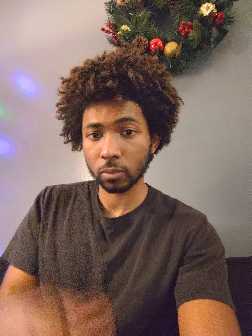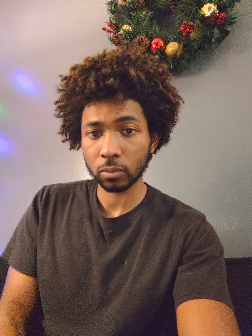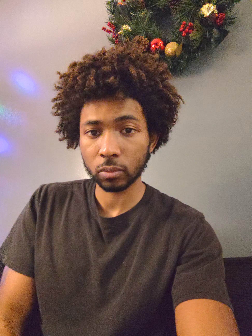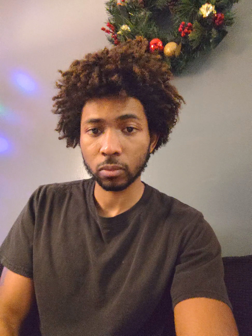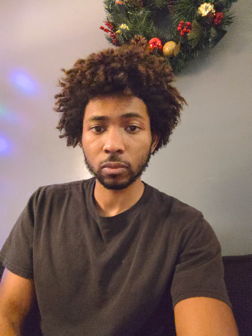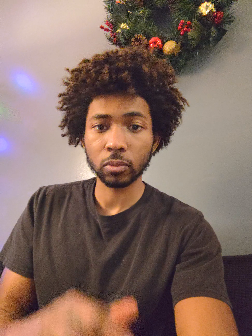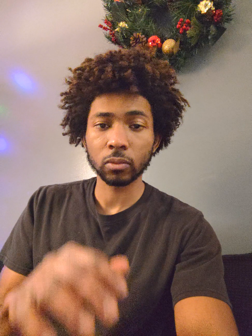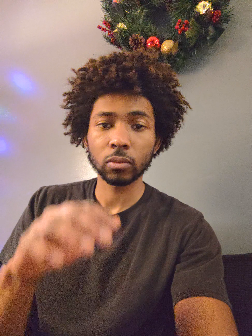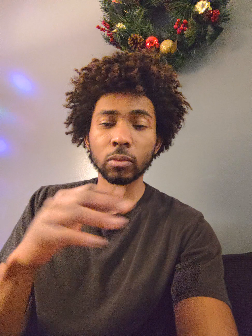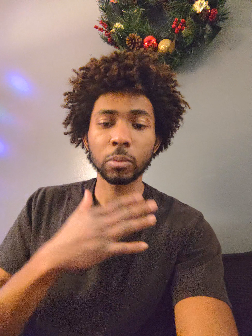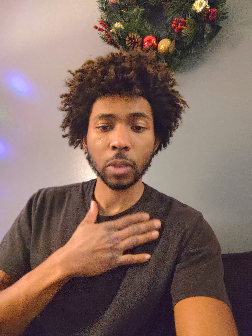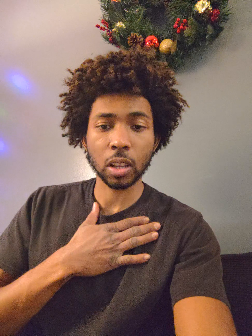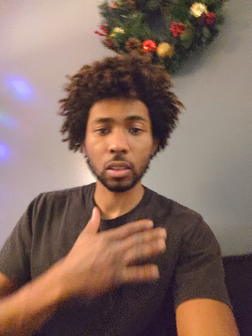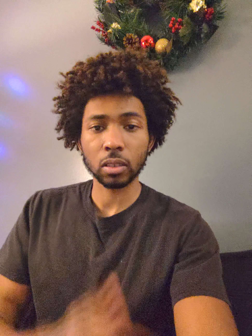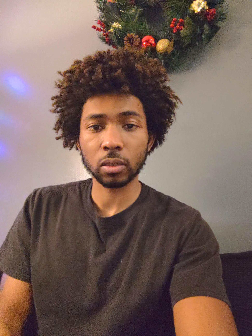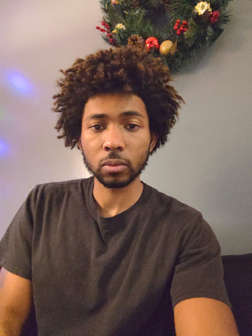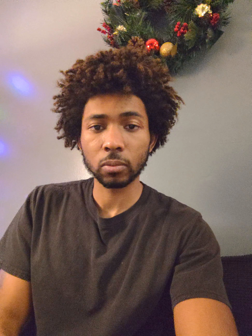my